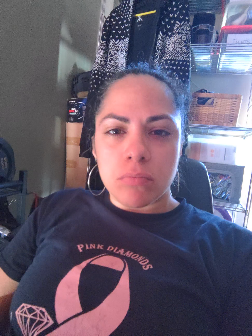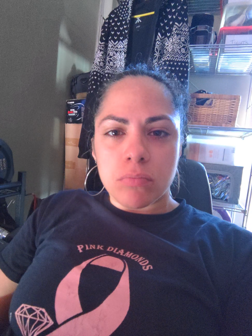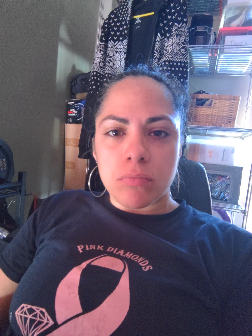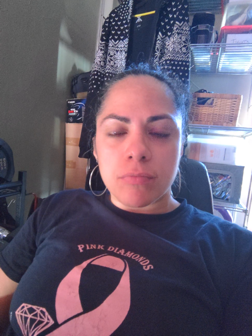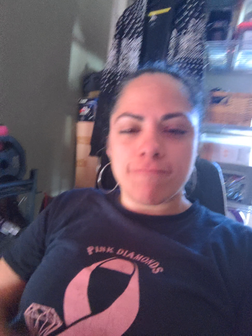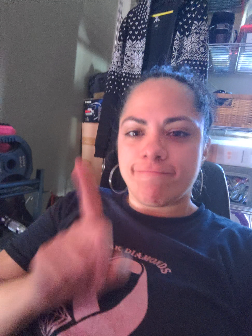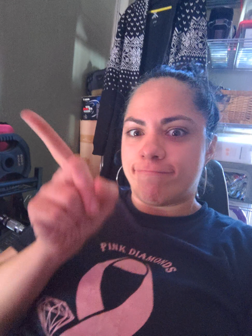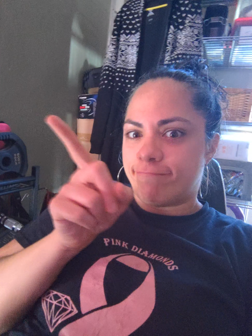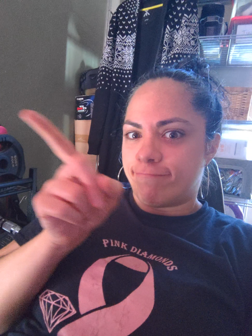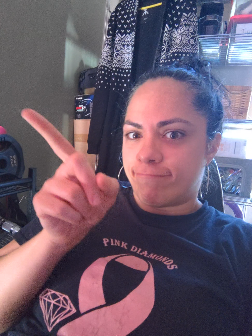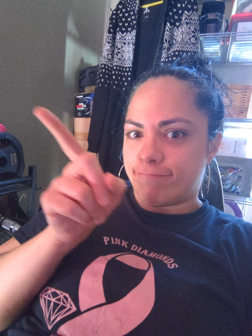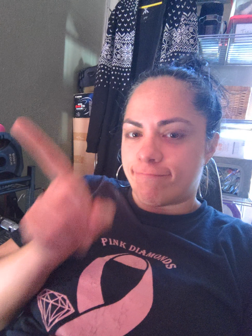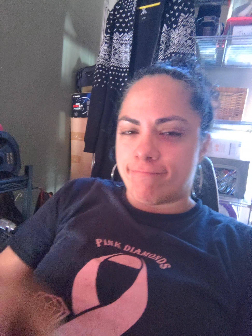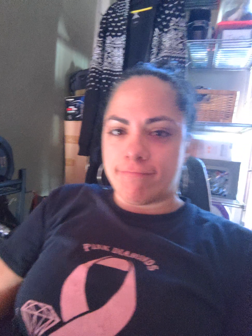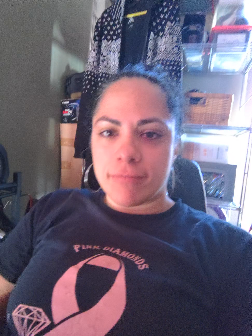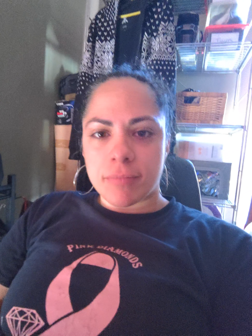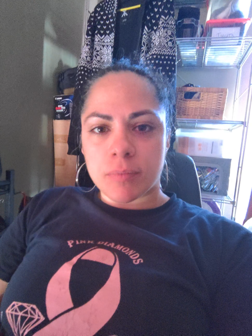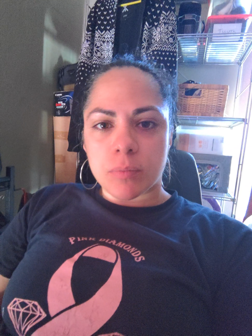he/she/it